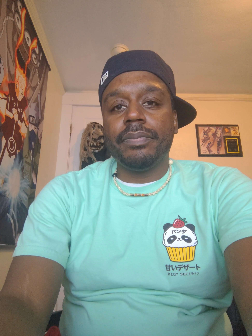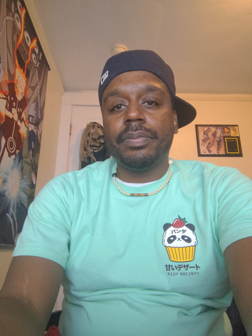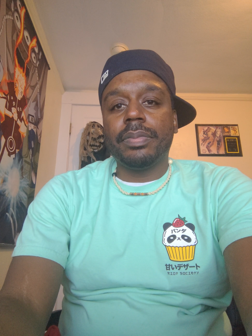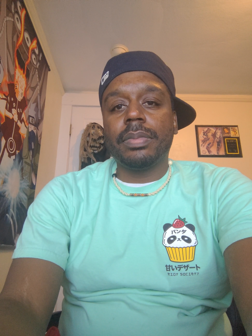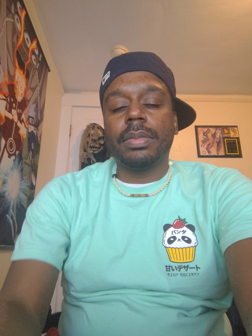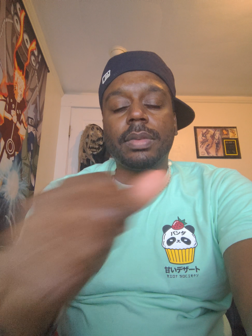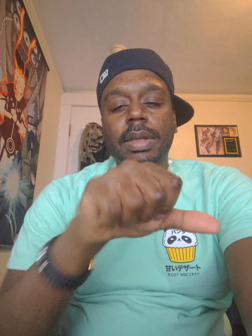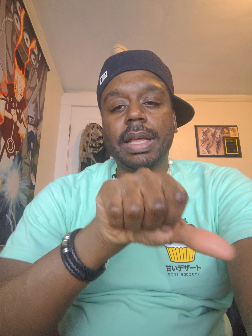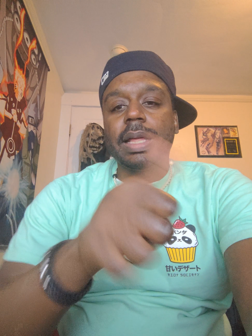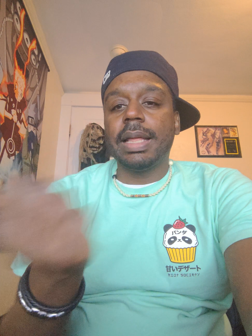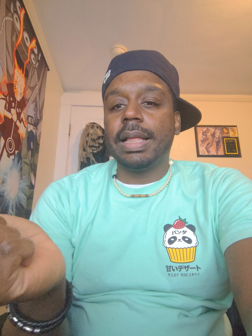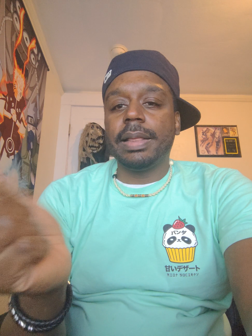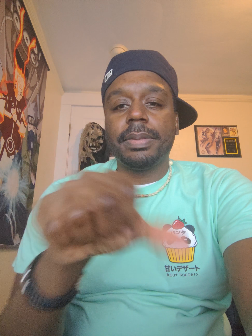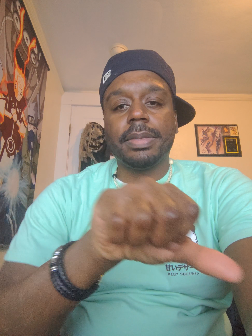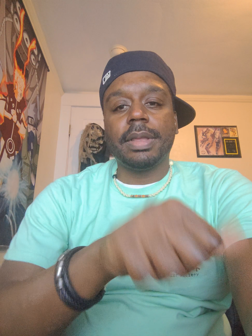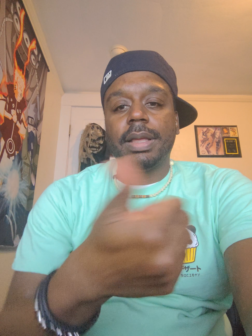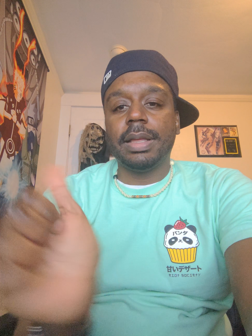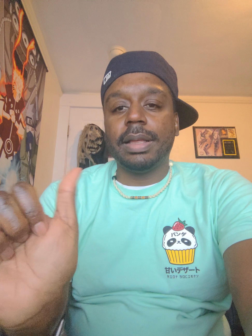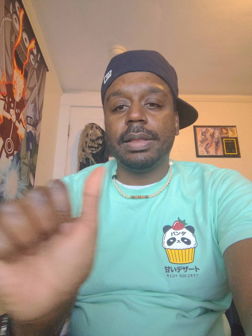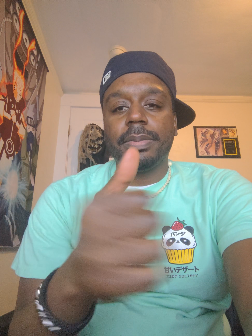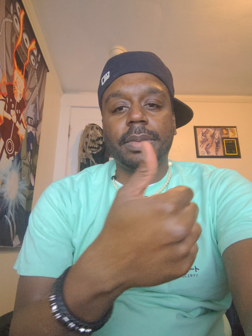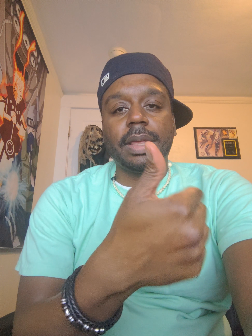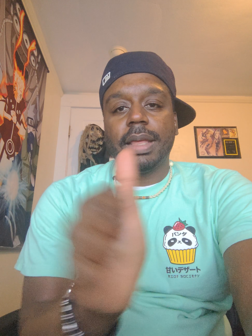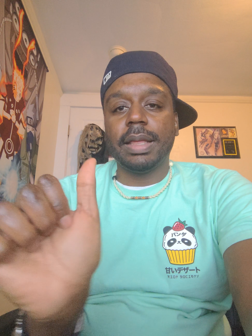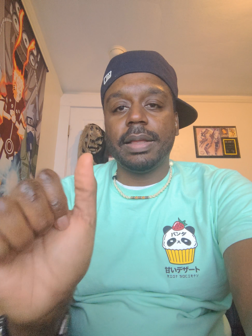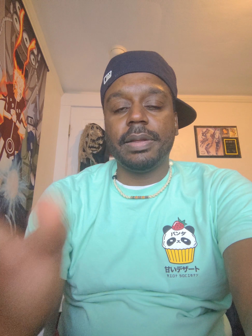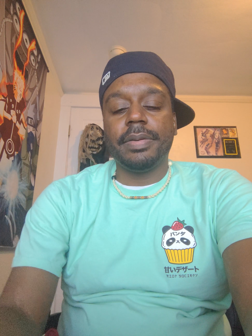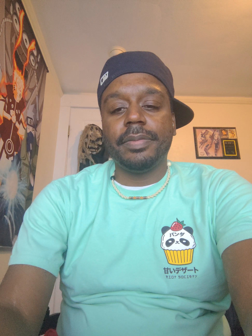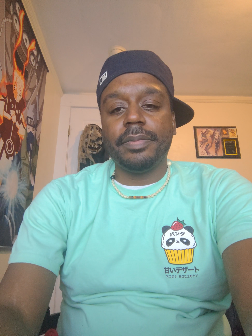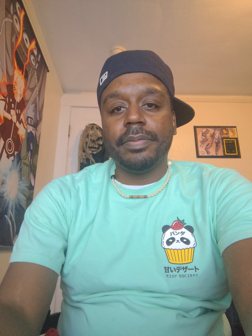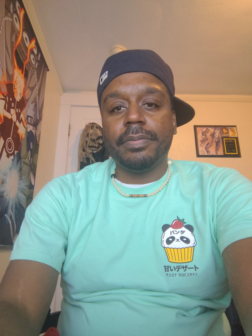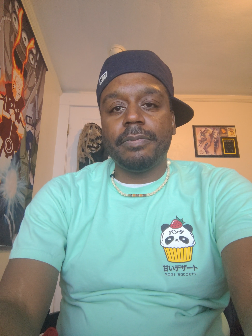any